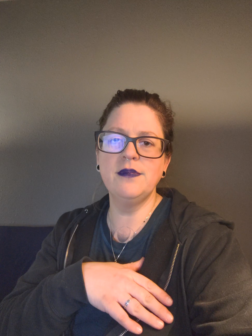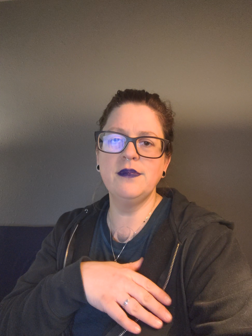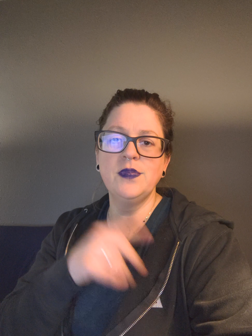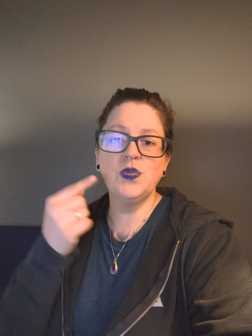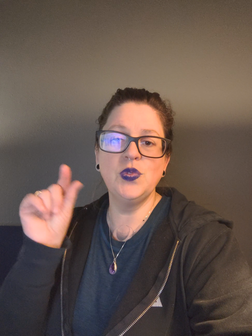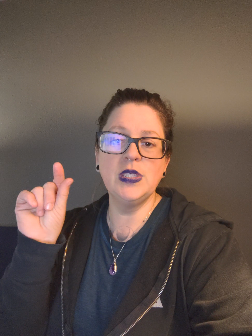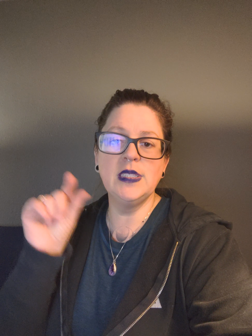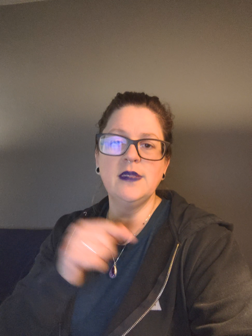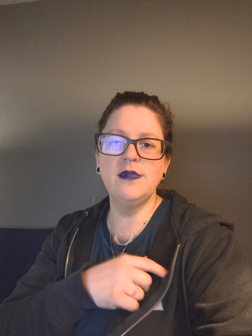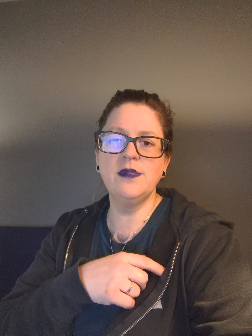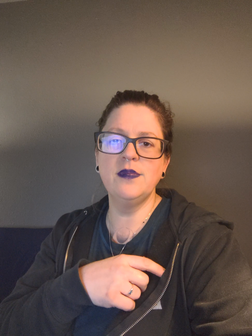green